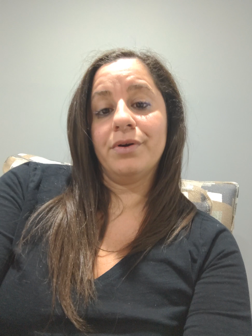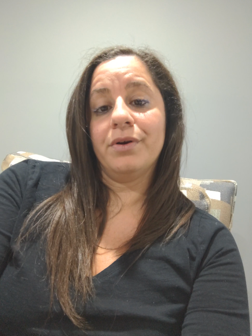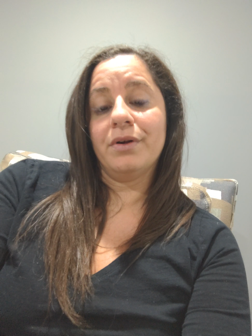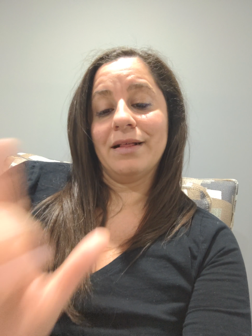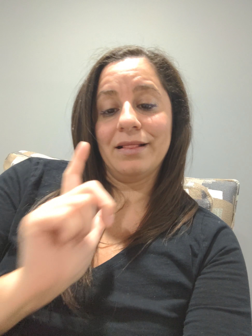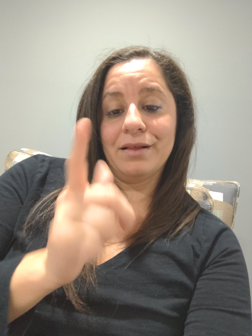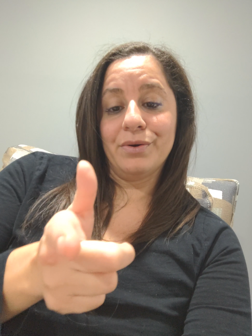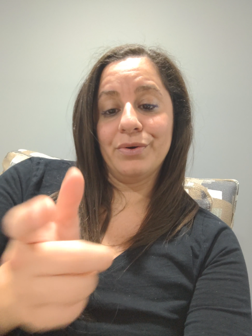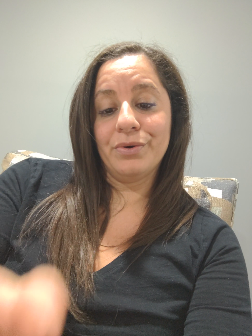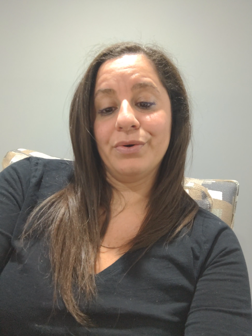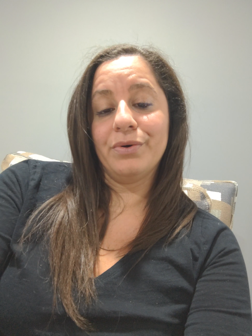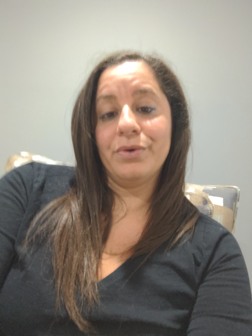later